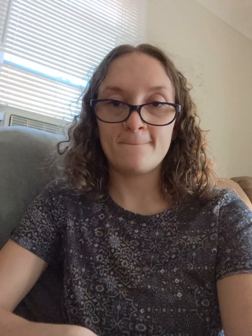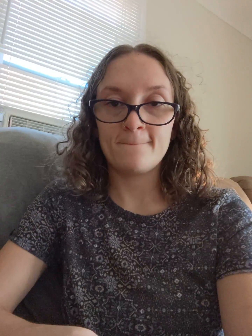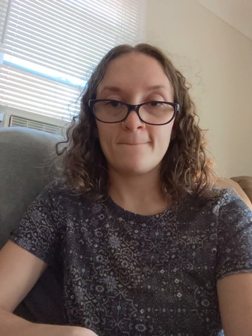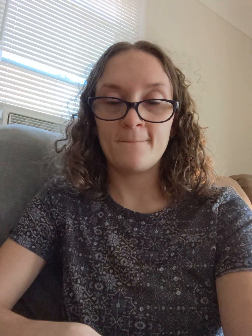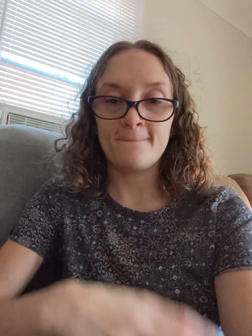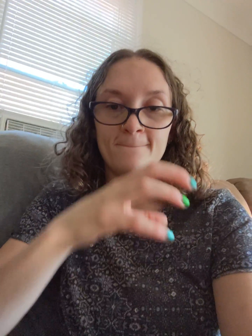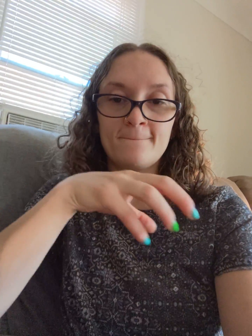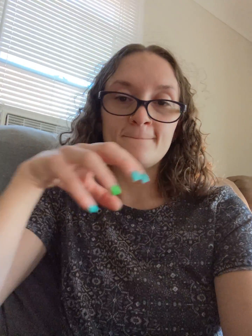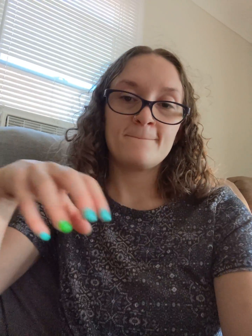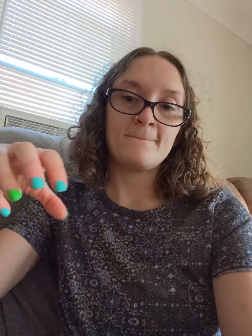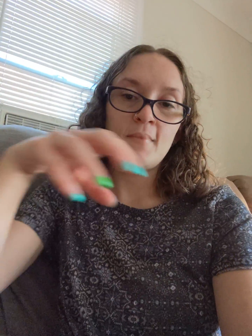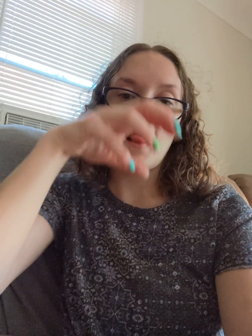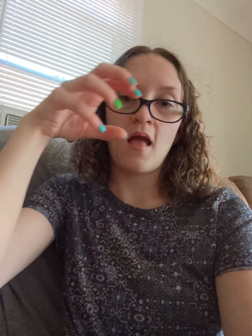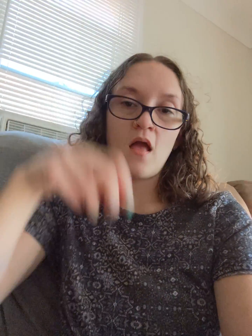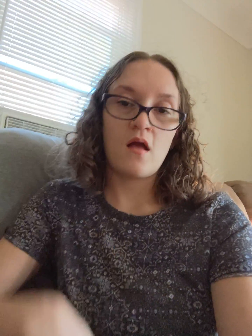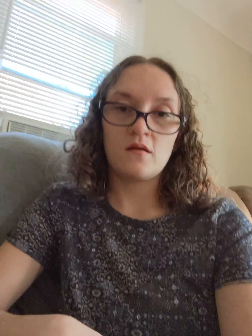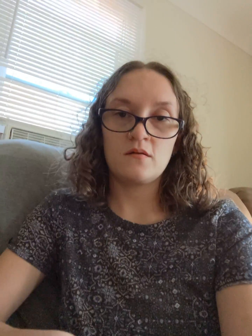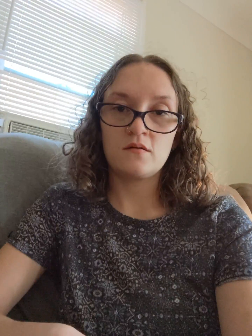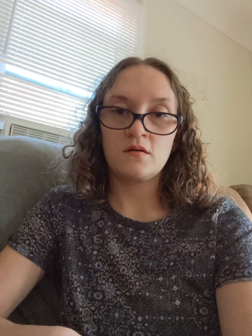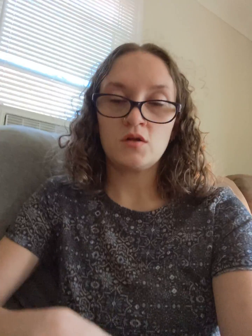block